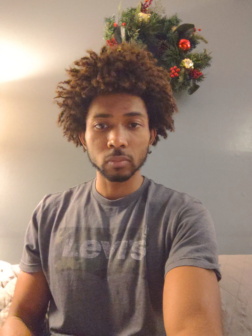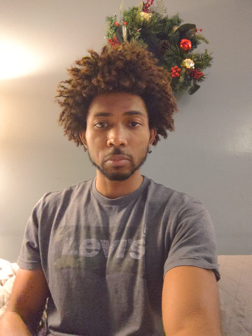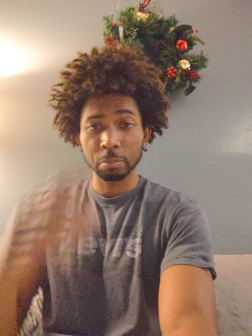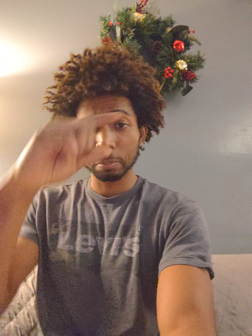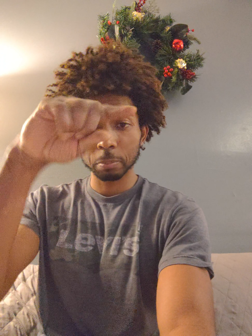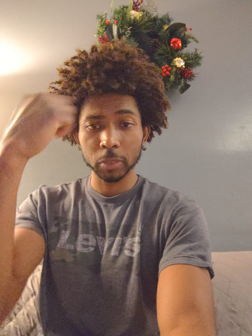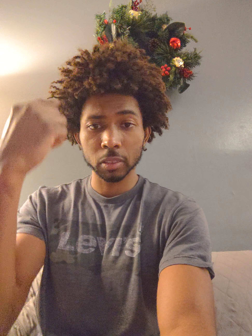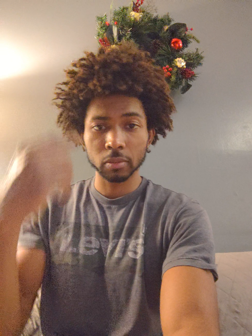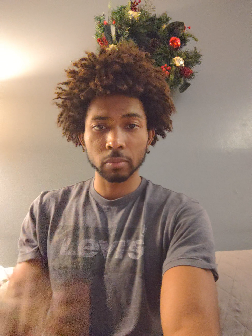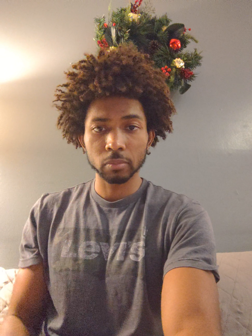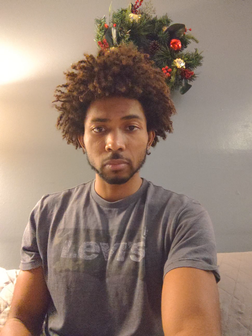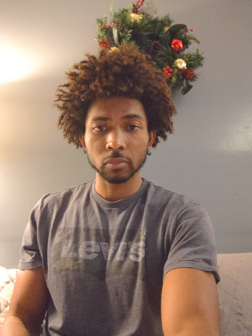black